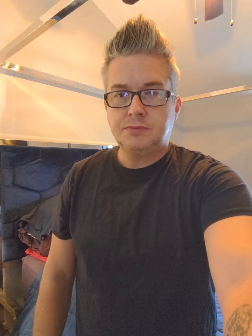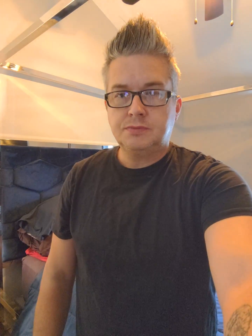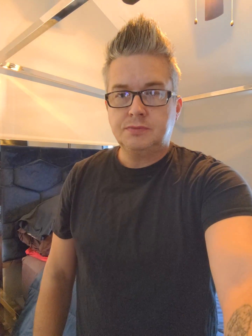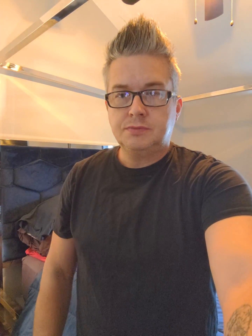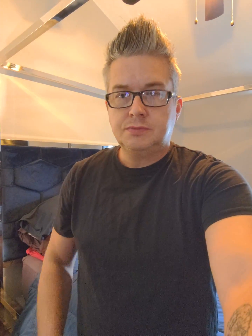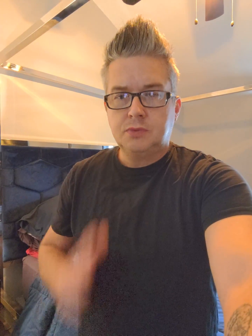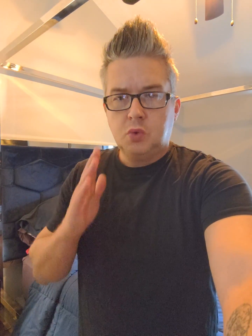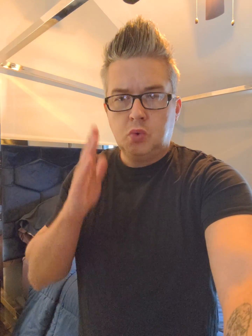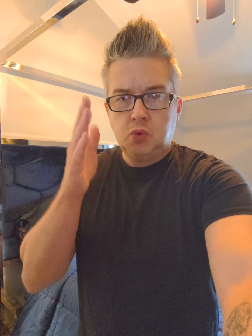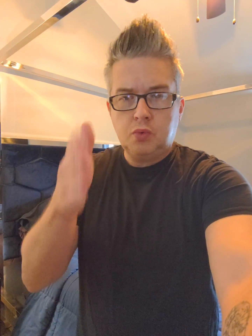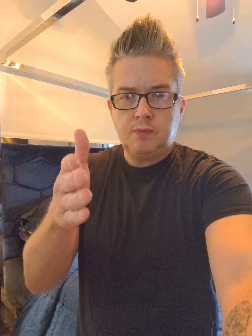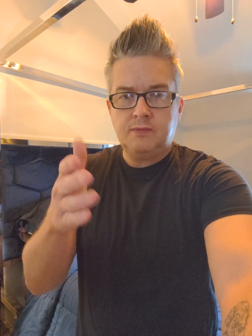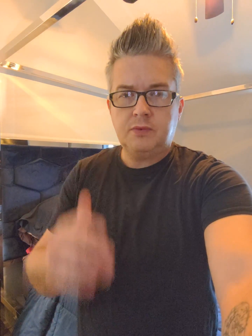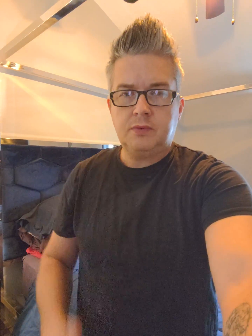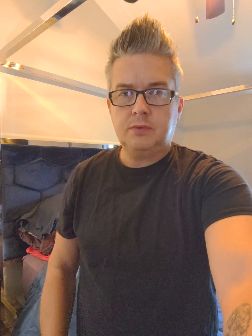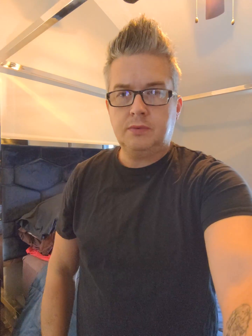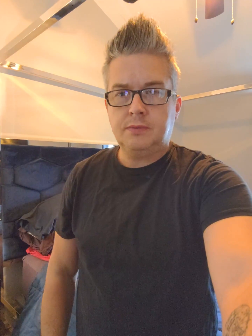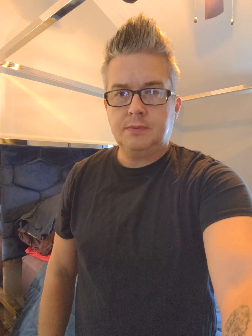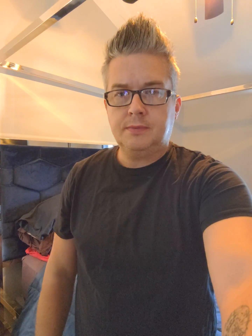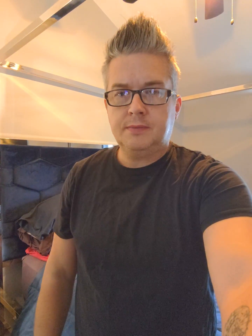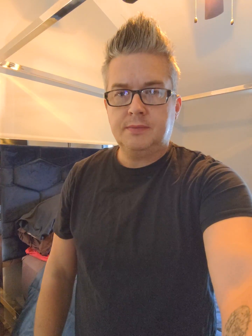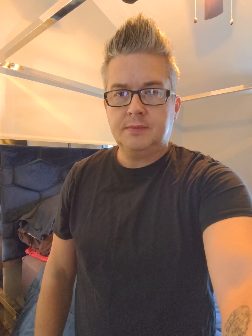over